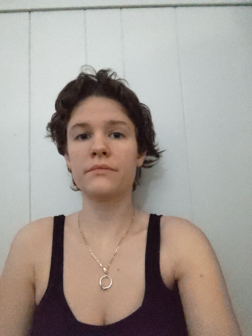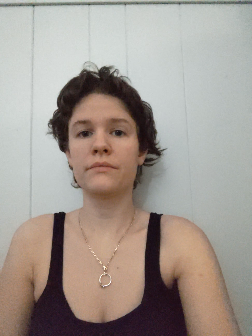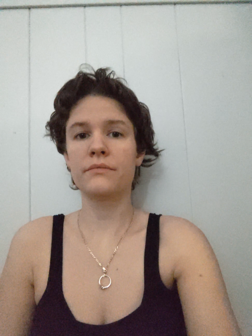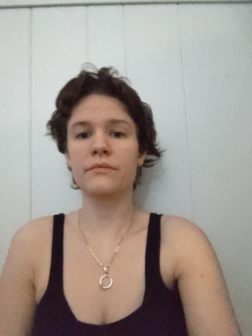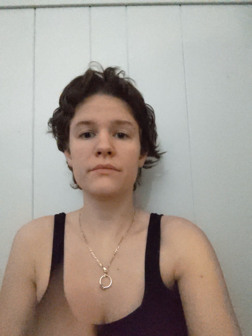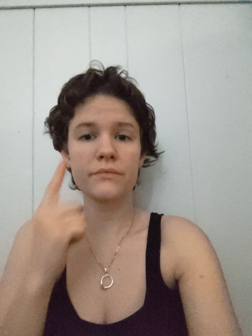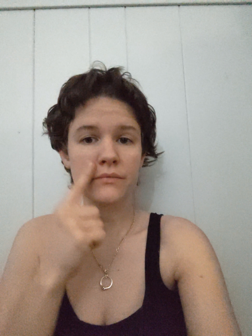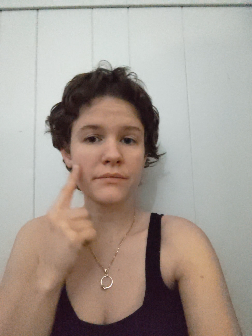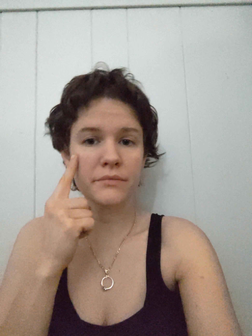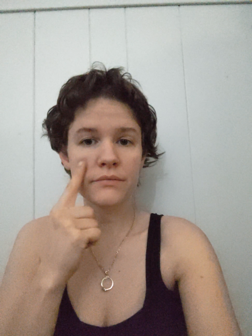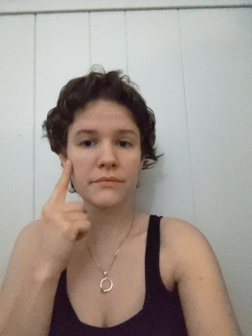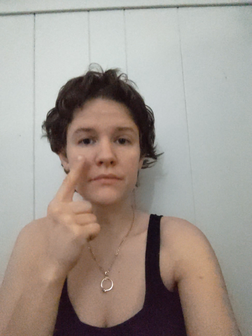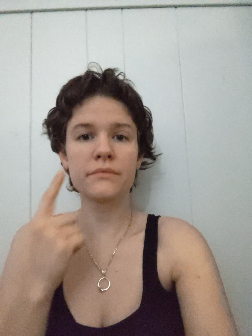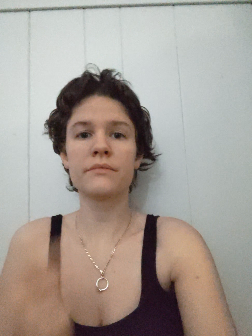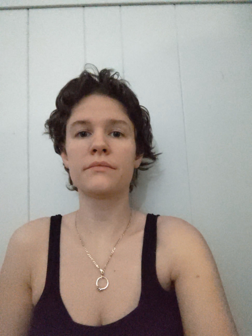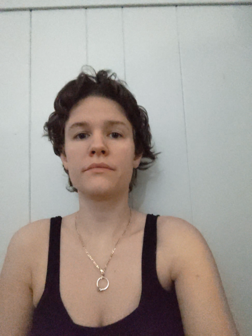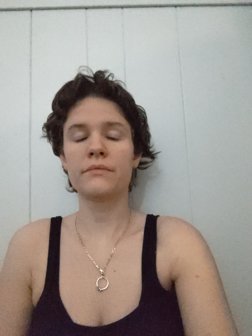cheek